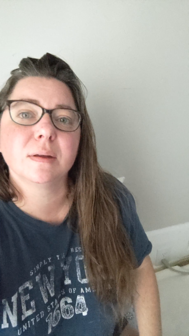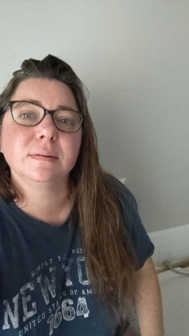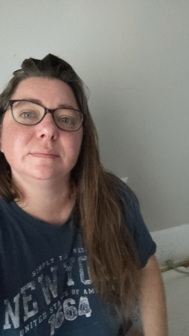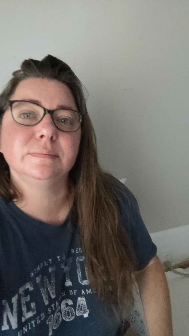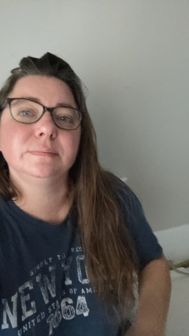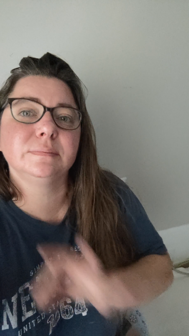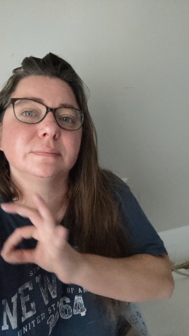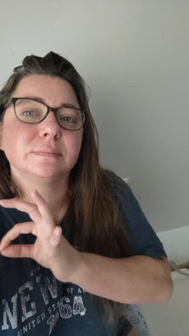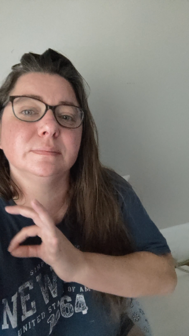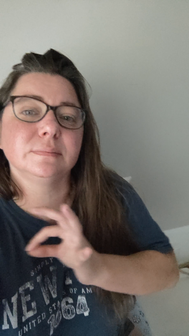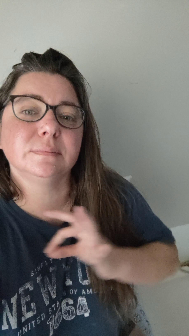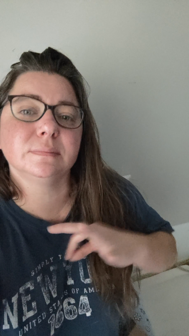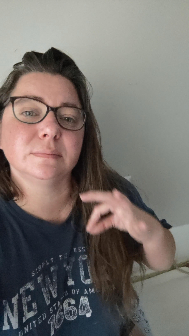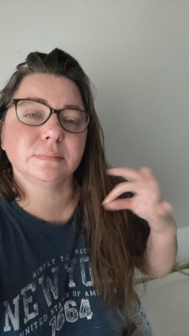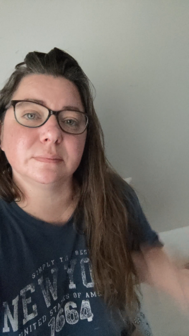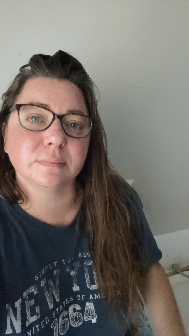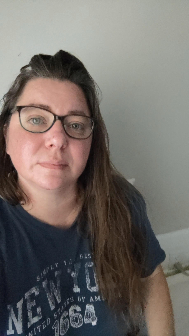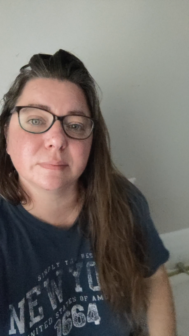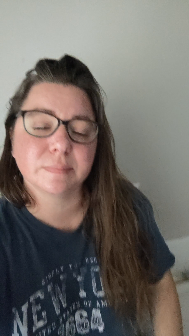beads